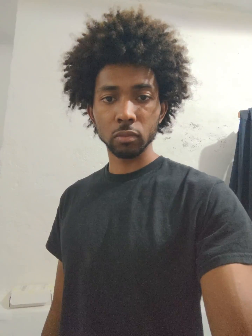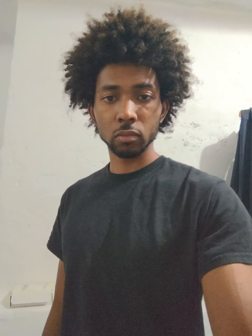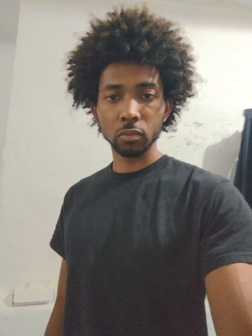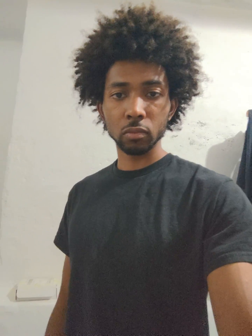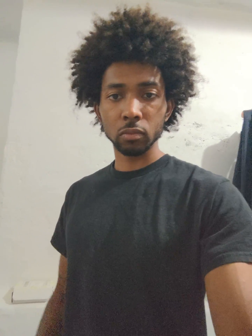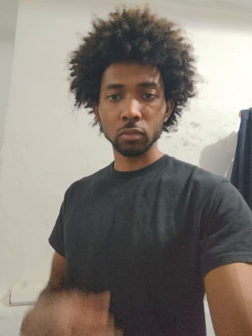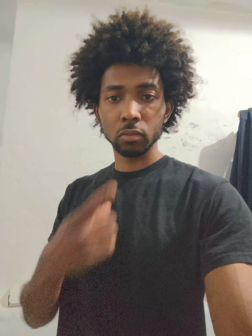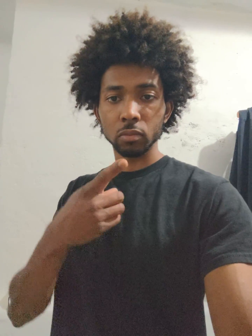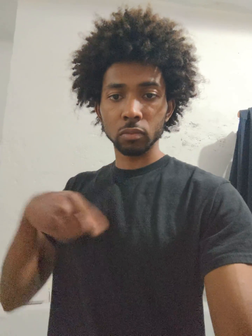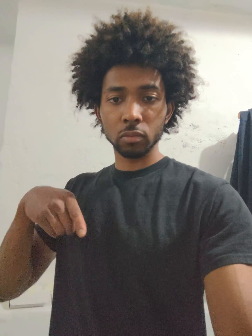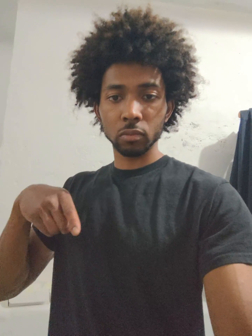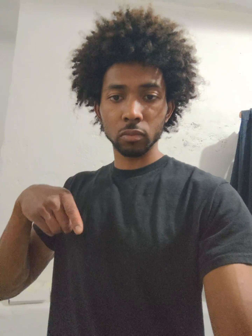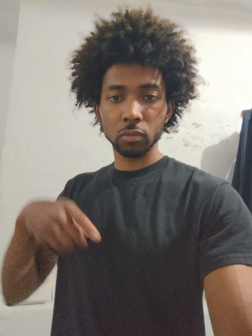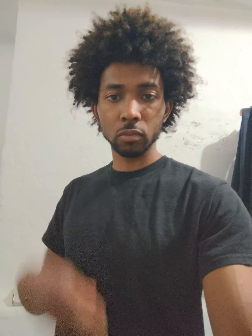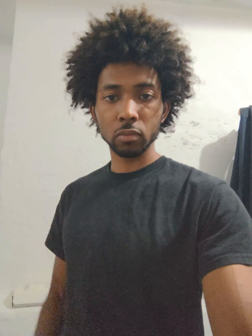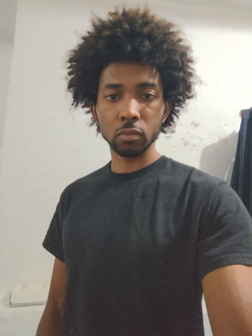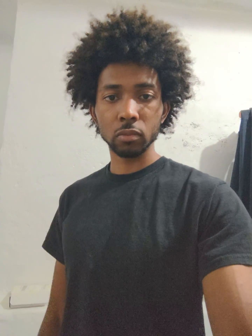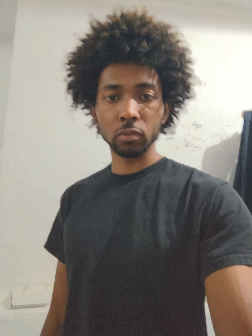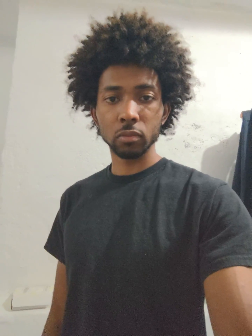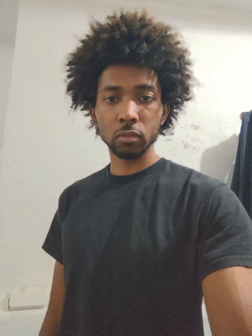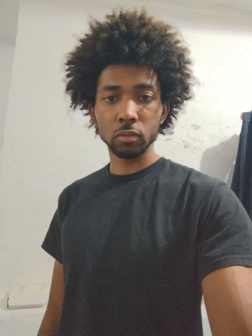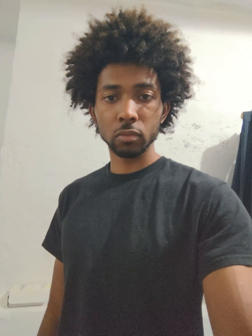cut